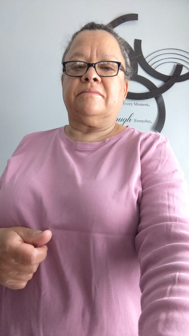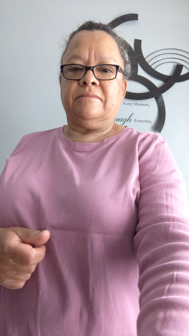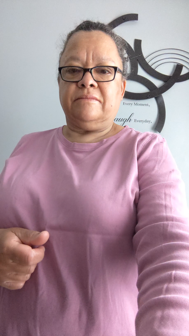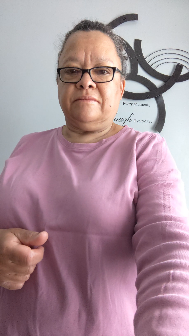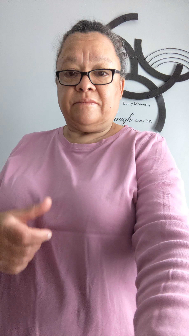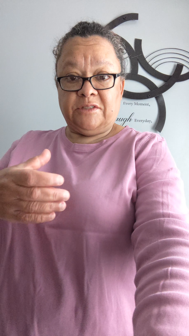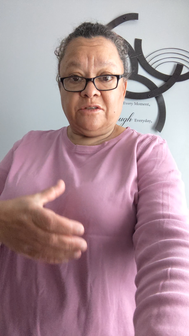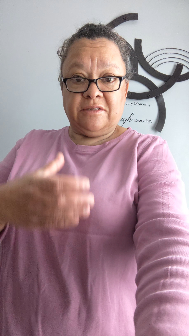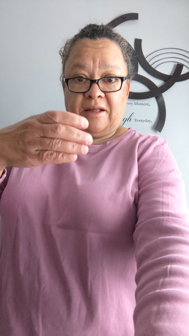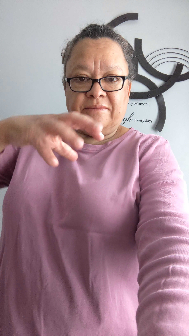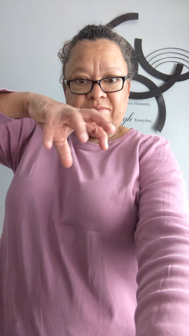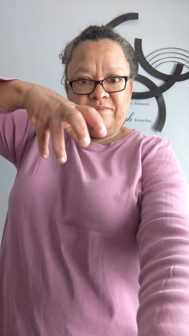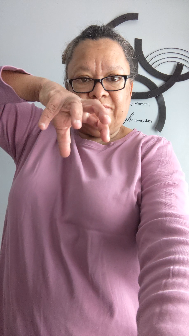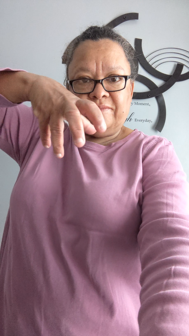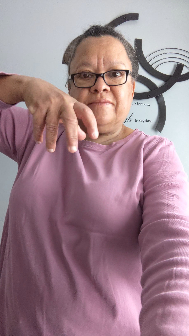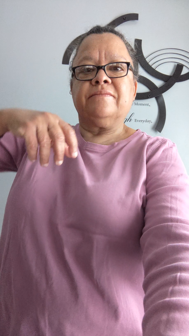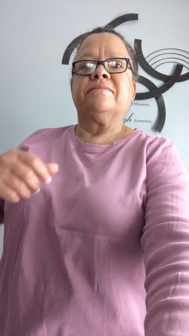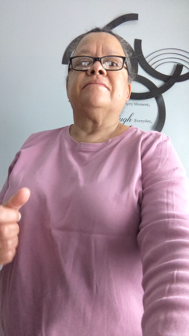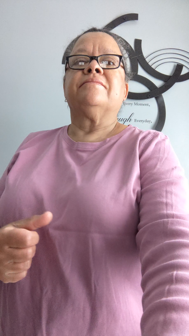jar